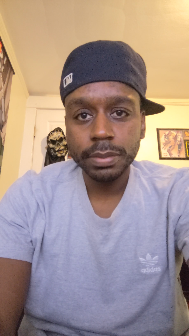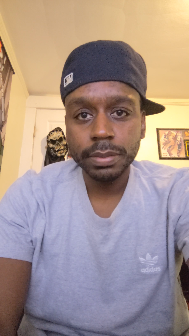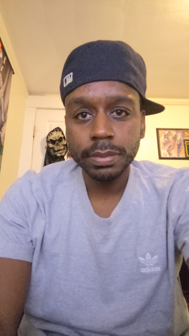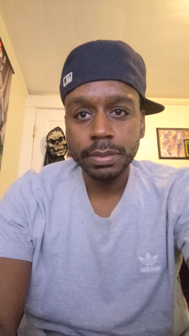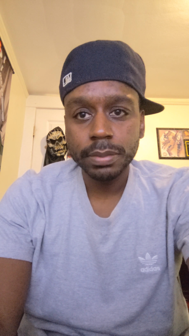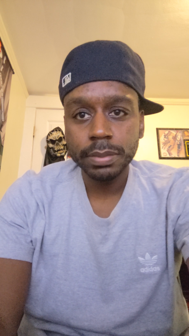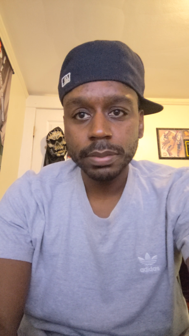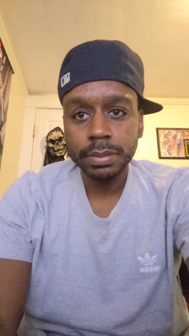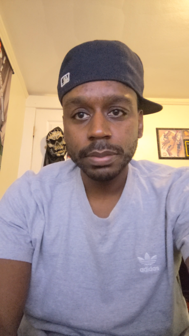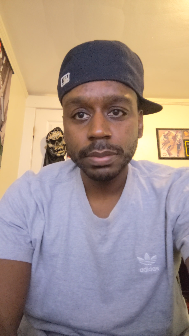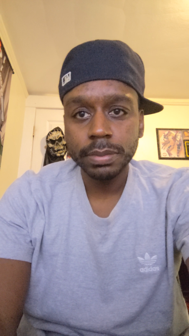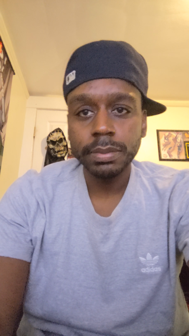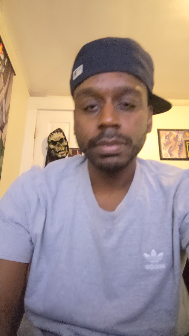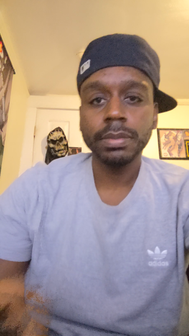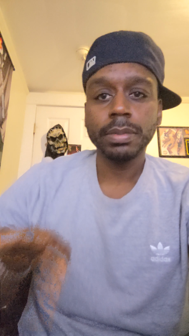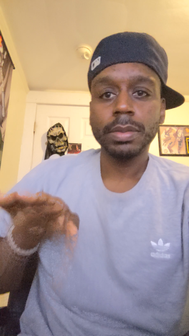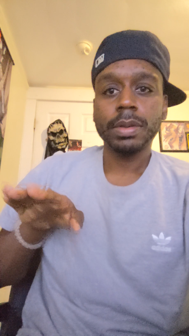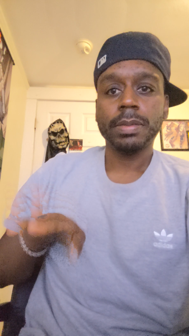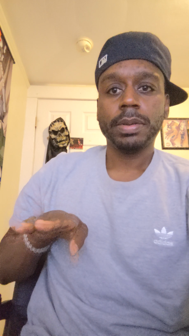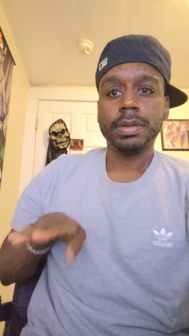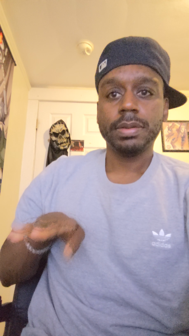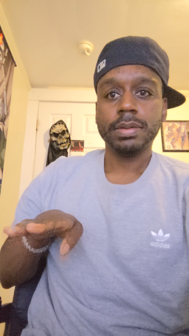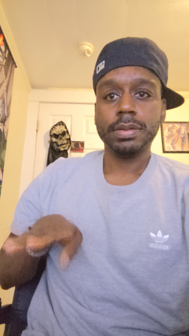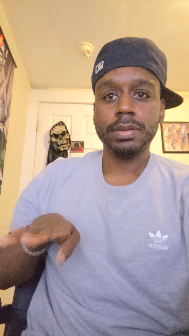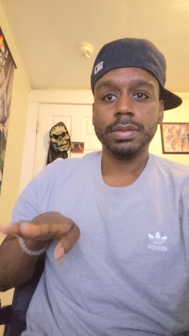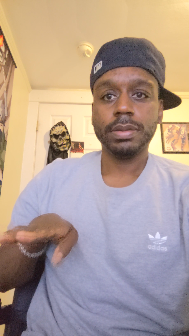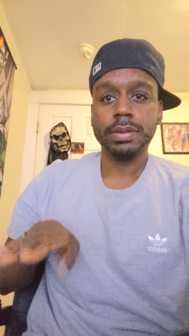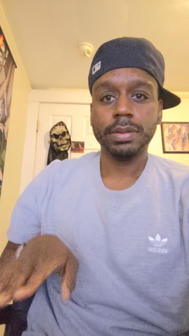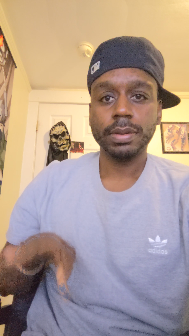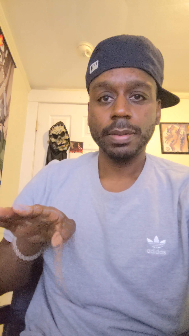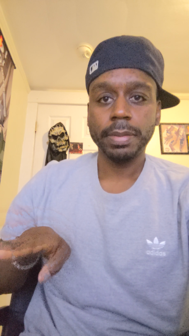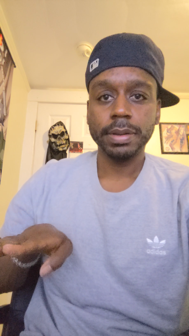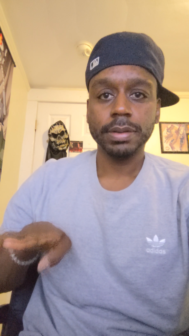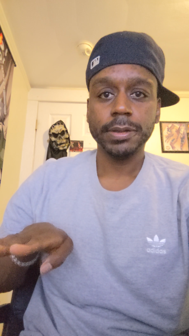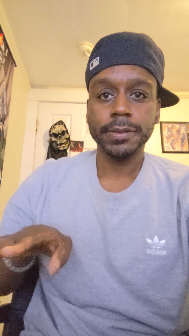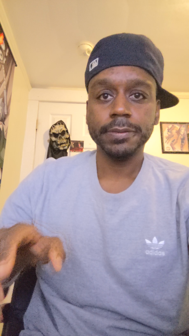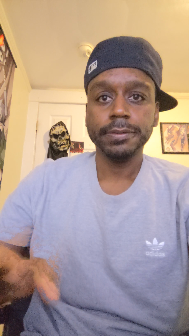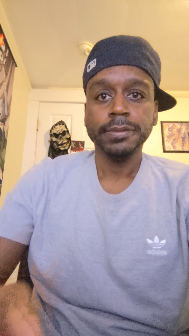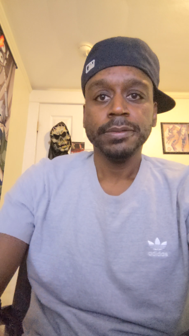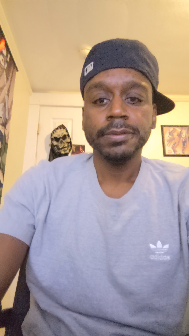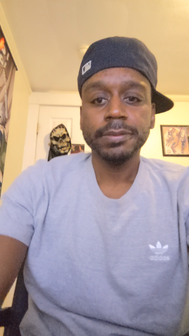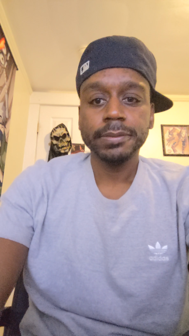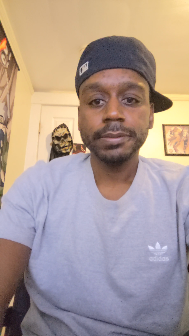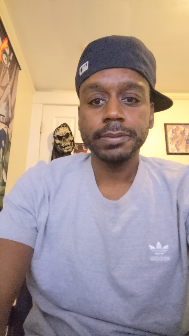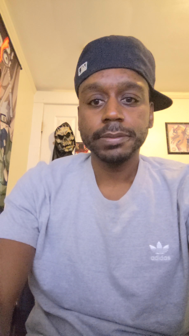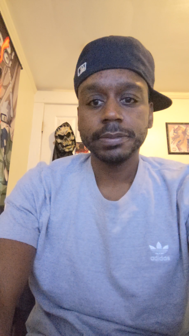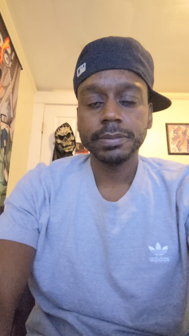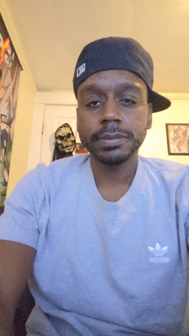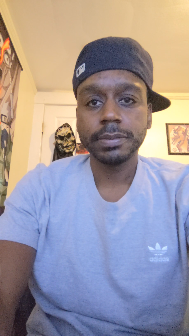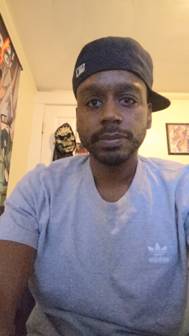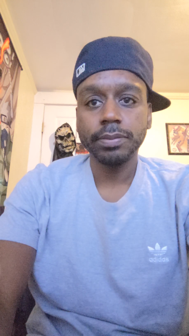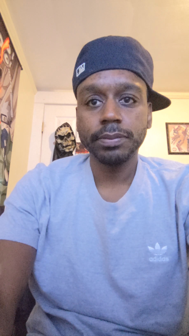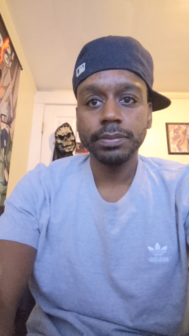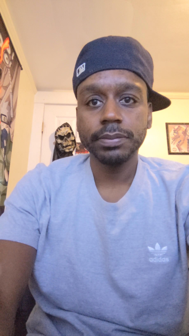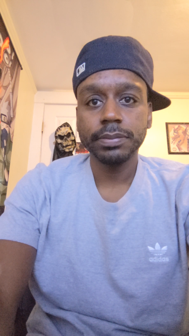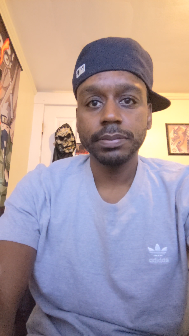penguin